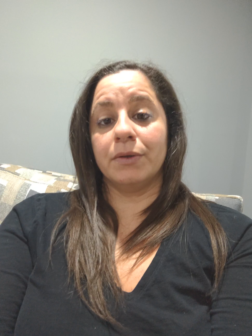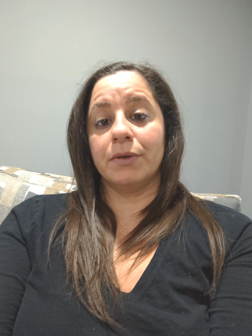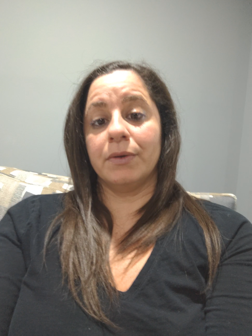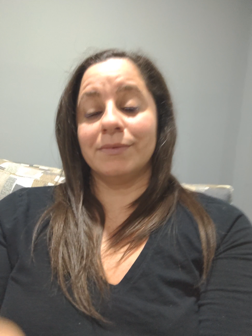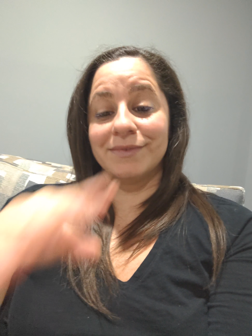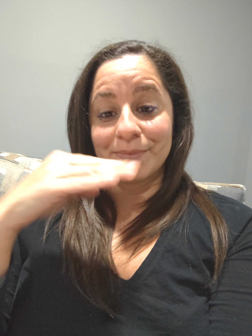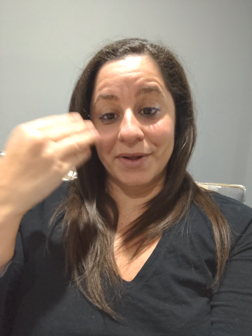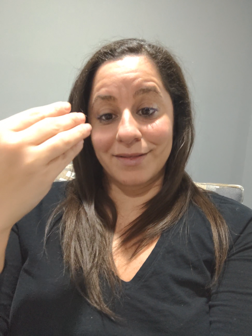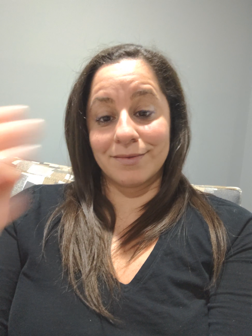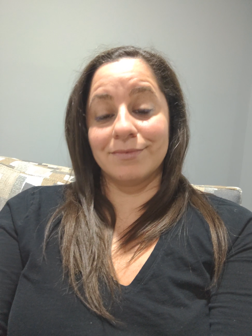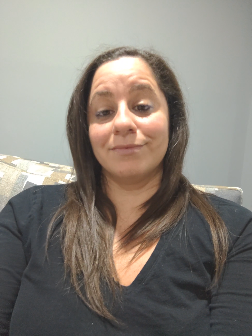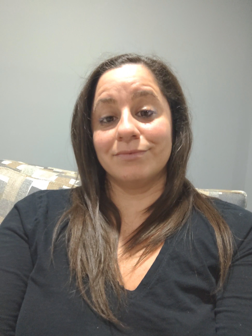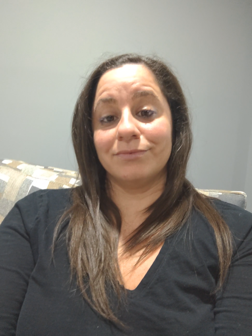smile